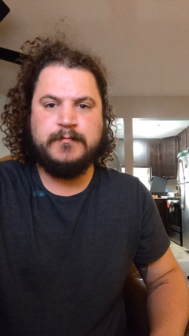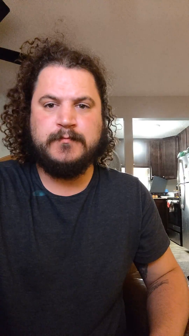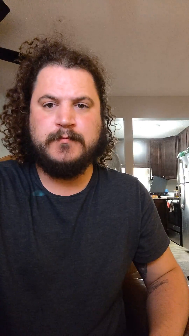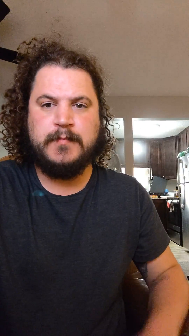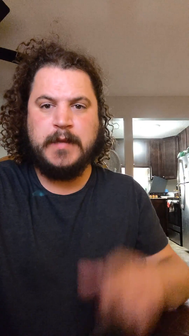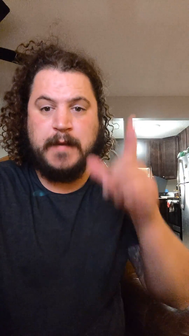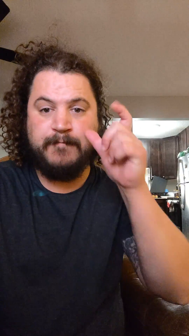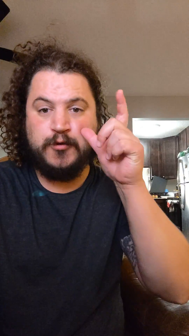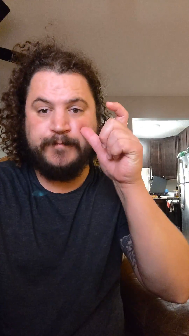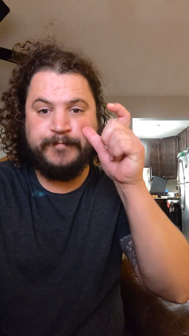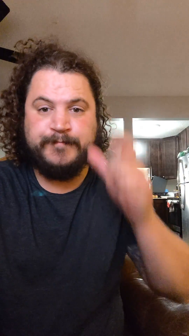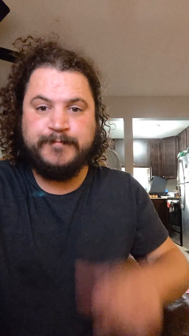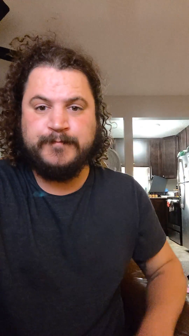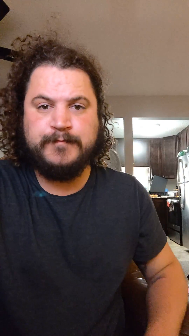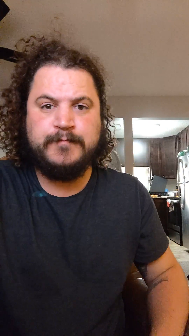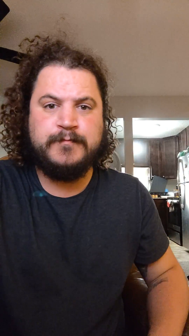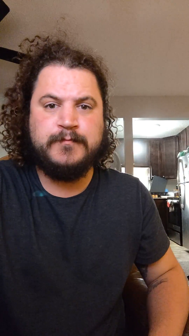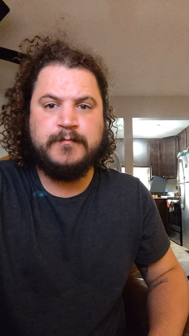camera